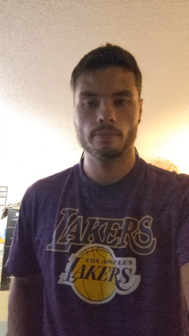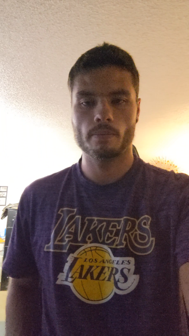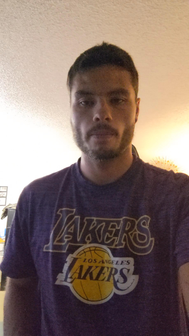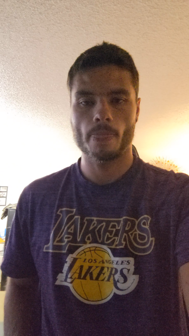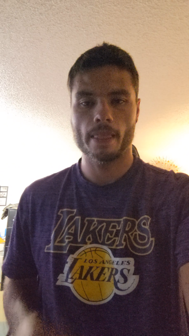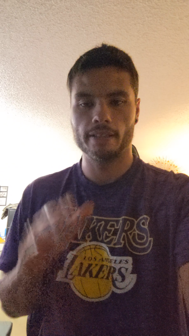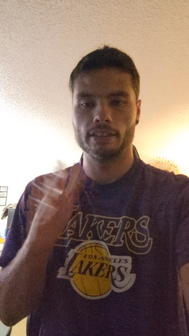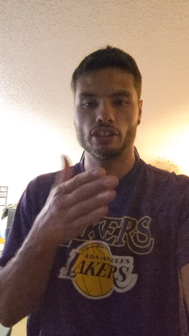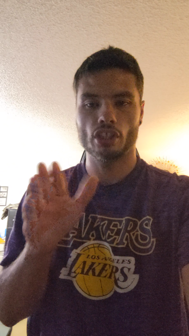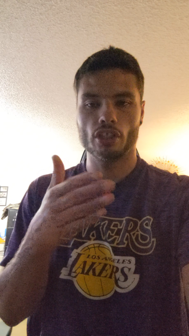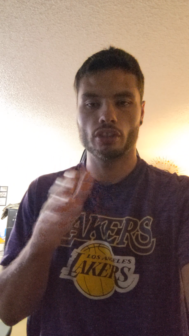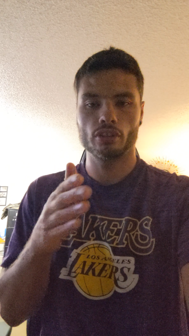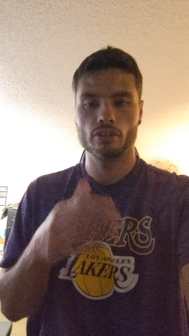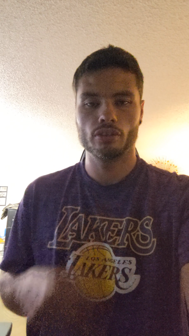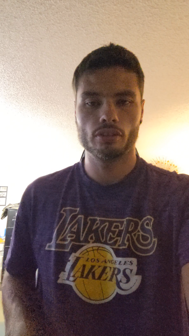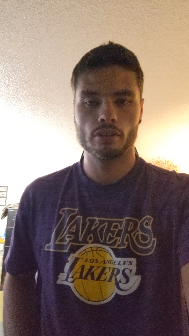share